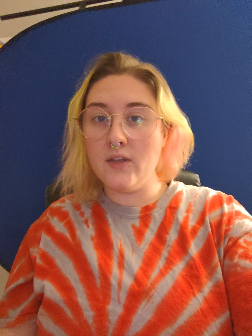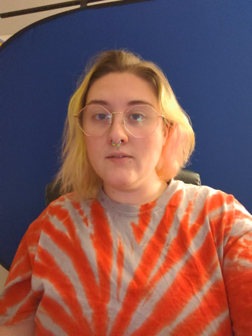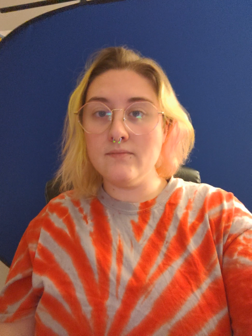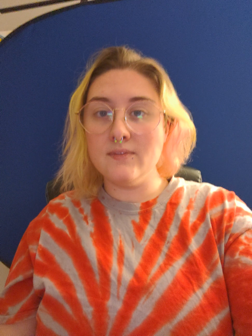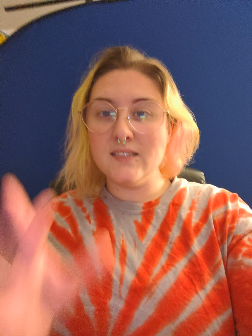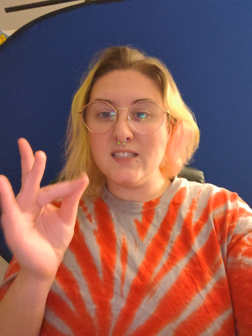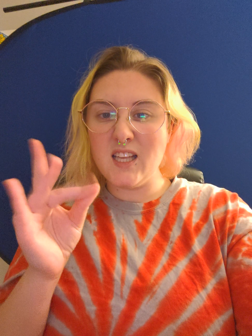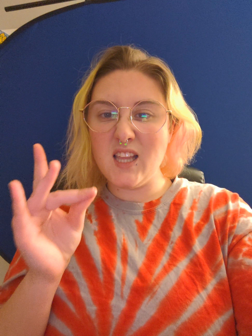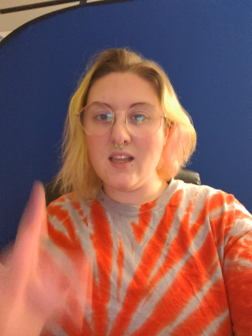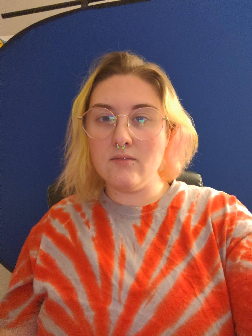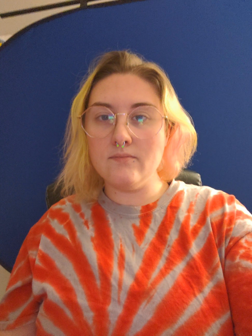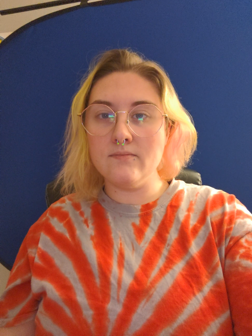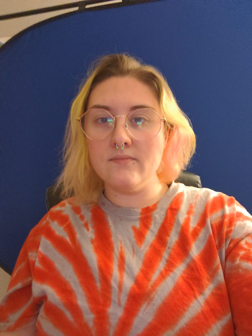sticky